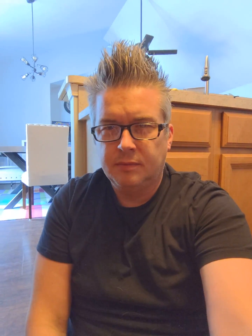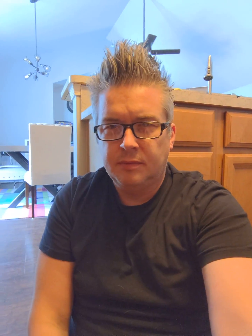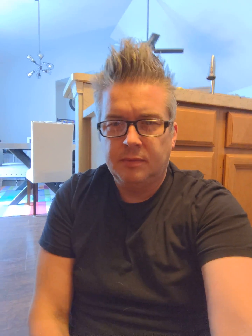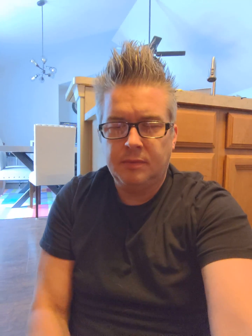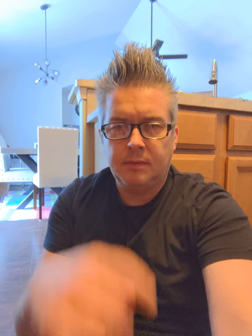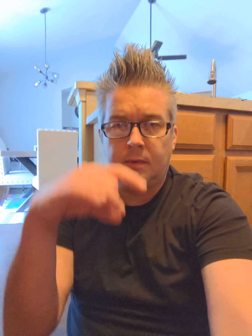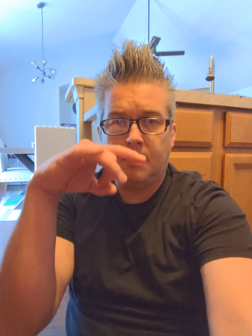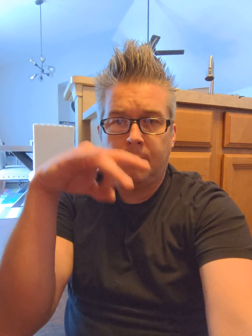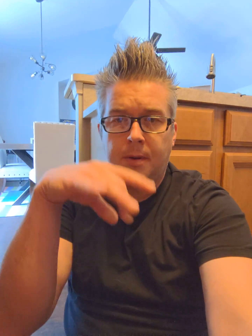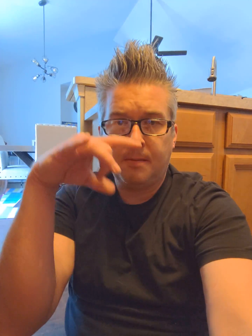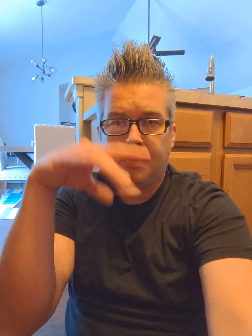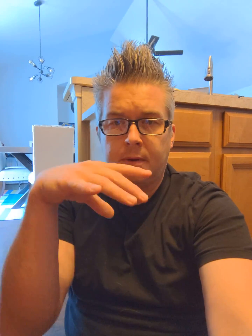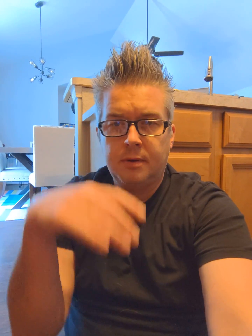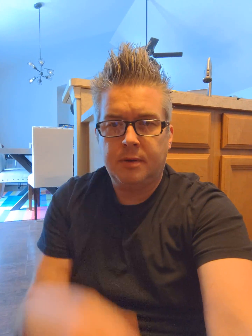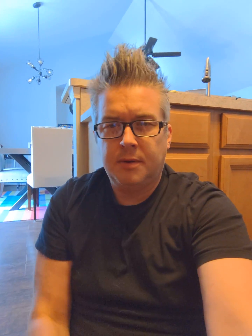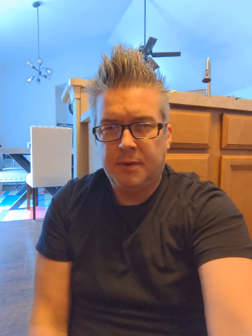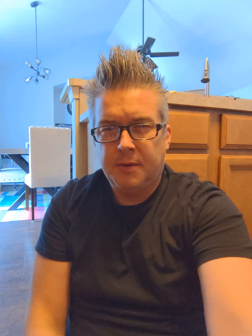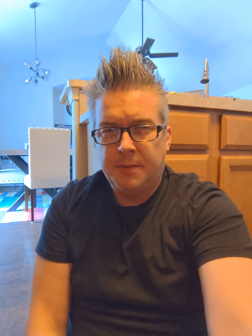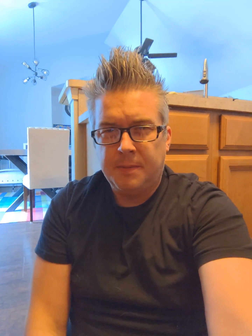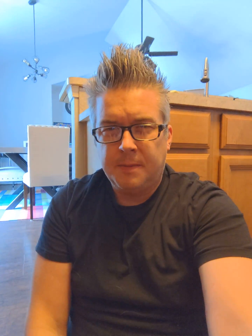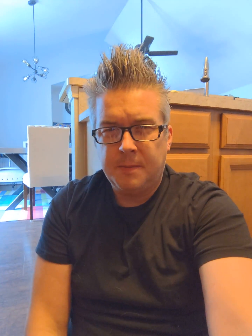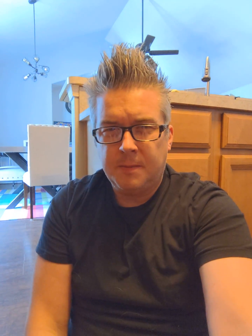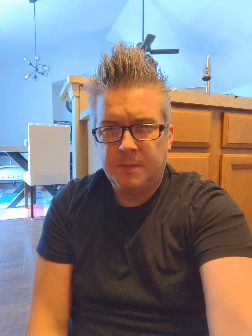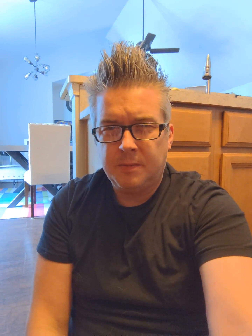pumpkin